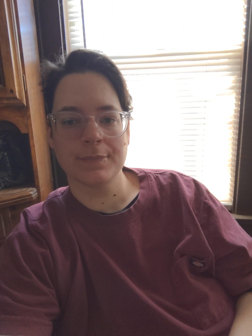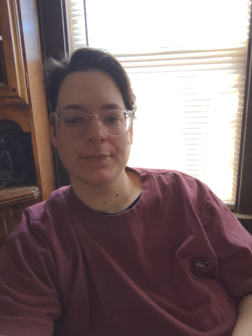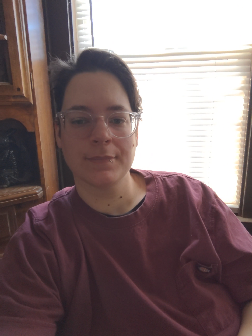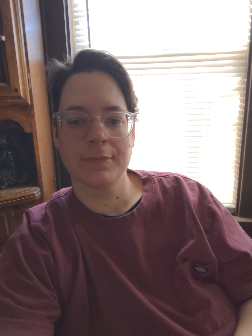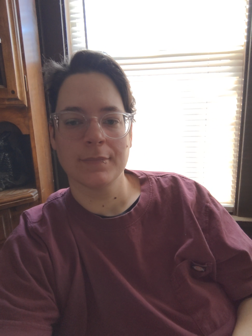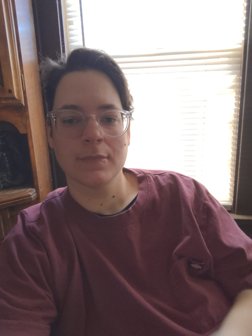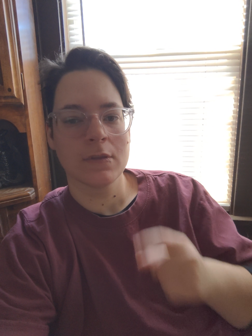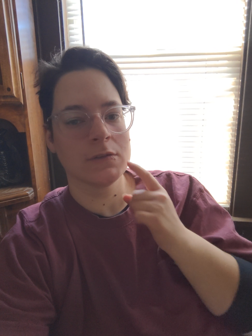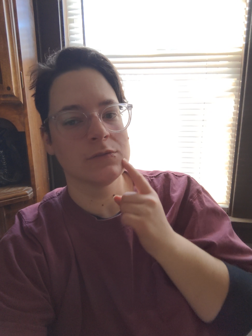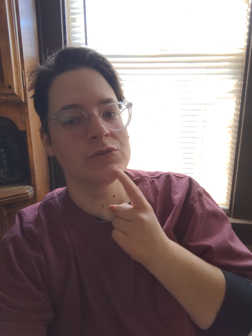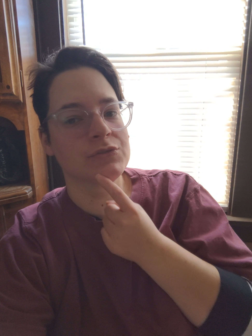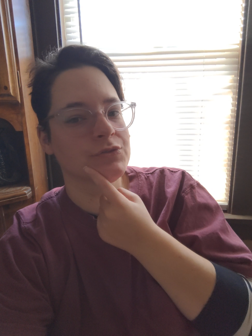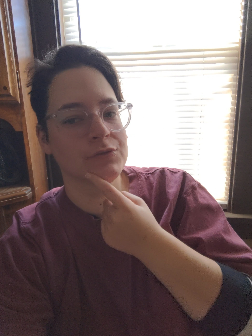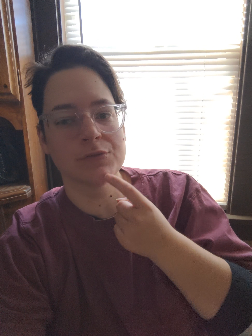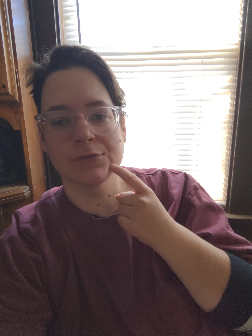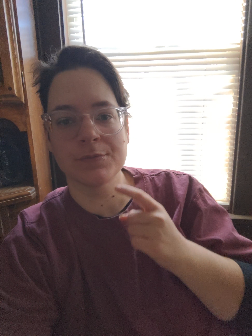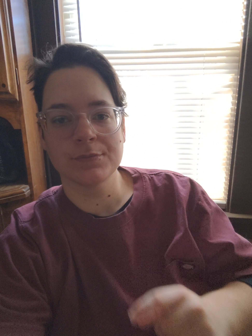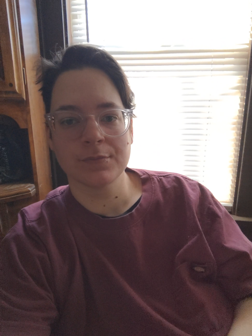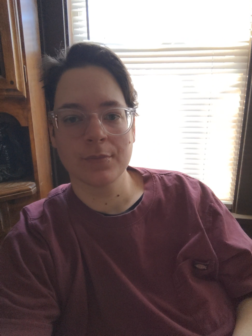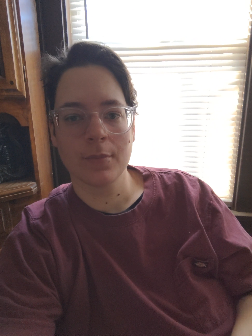chin